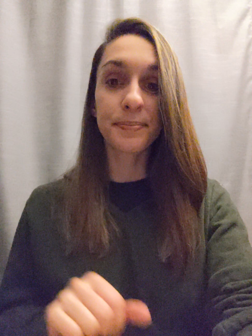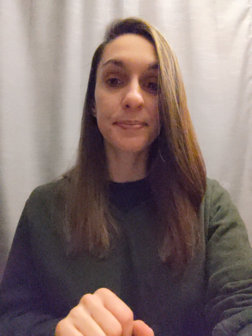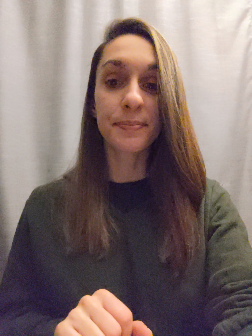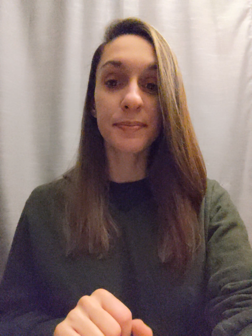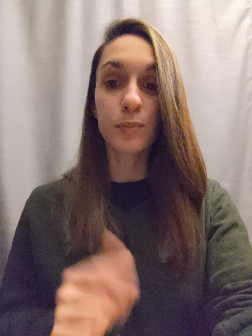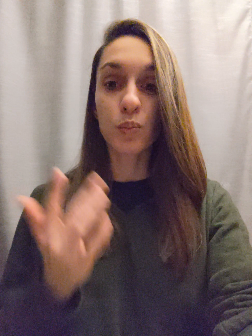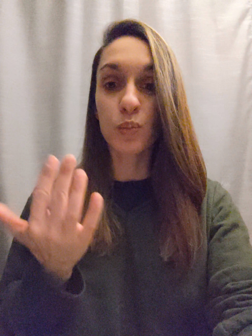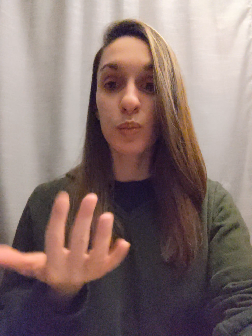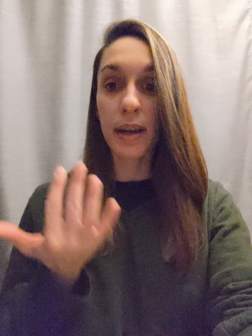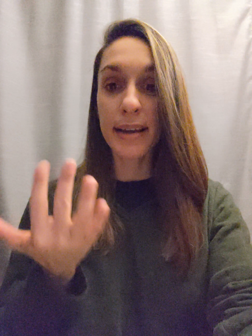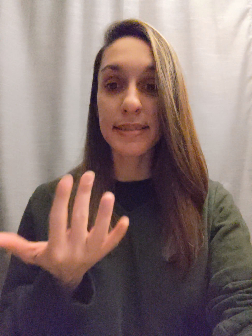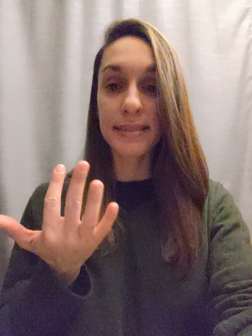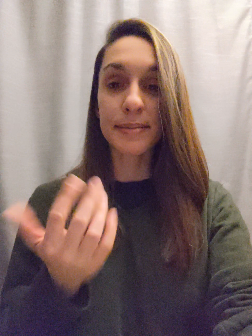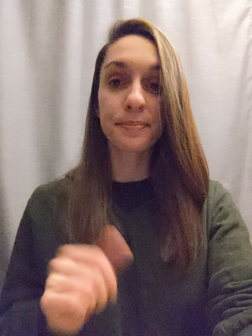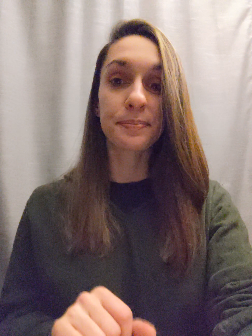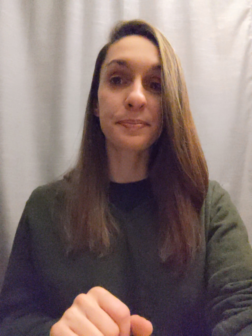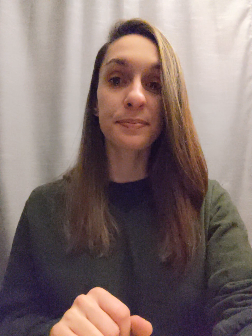wait